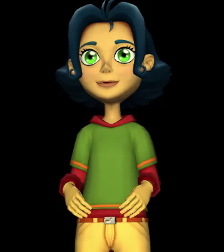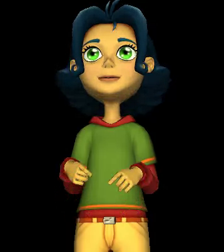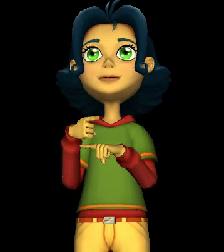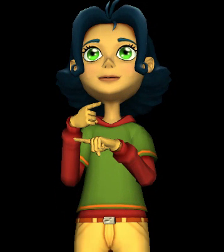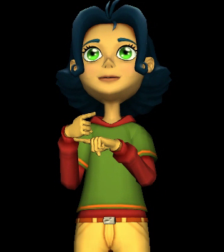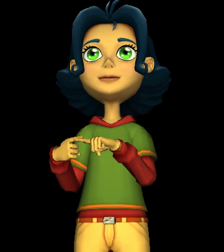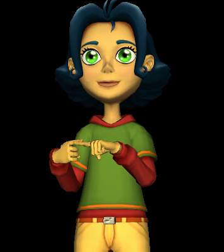نصف